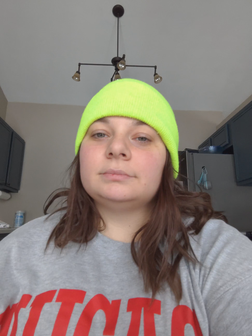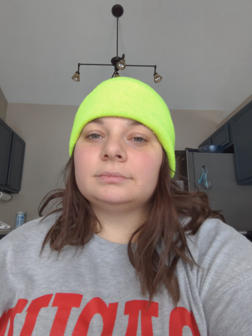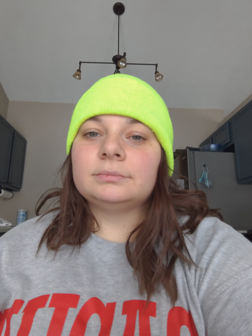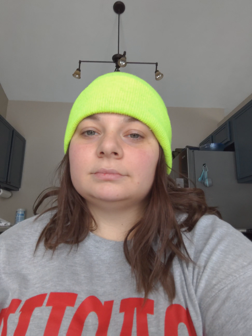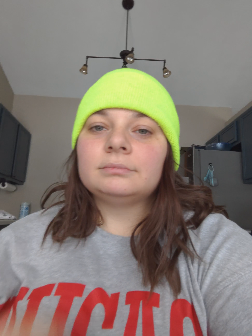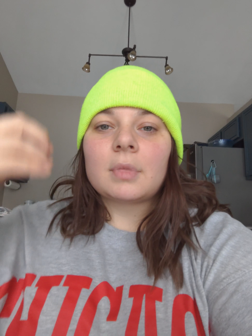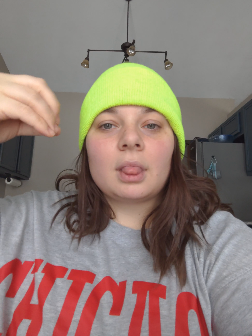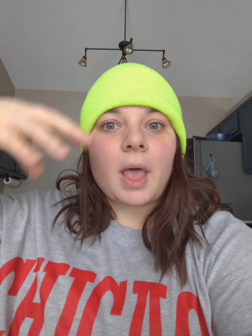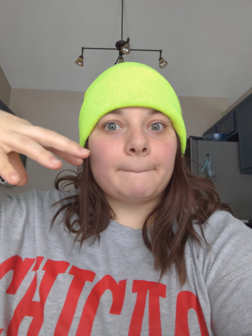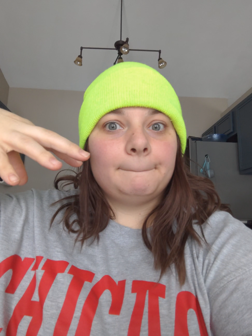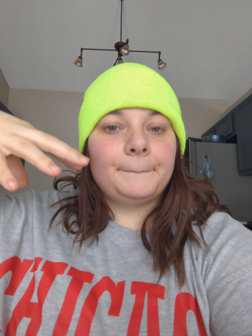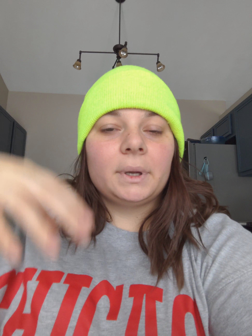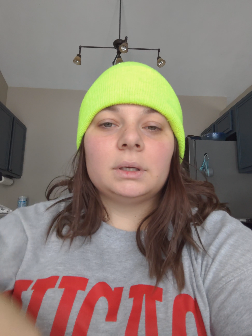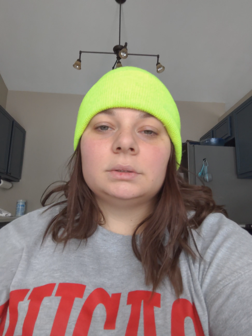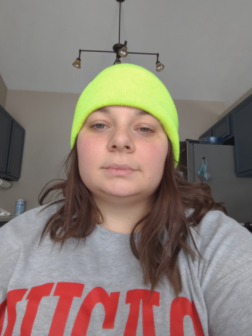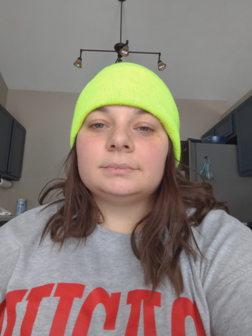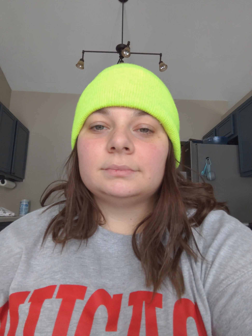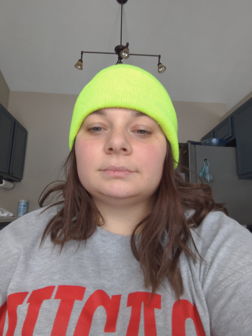lamp